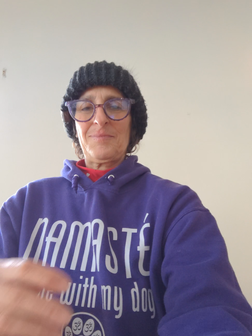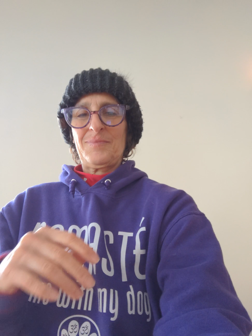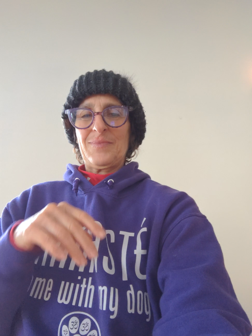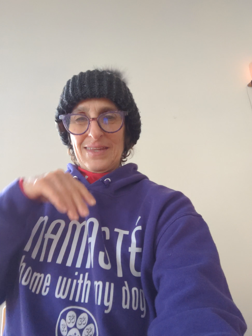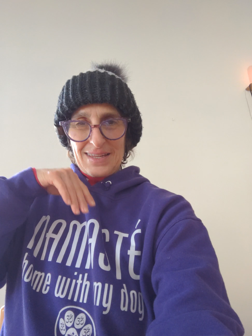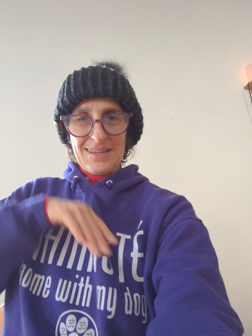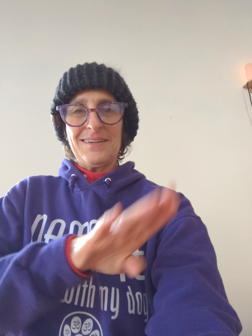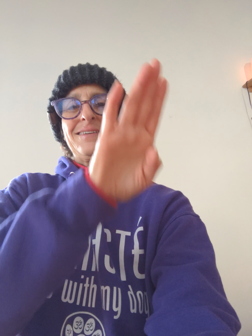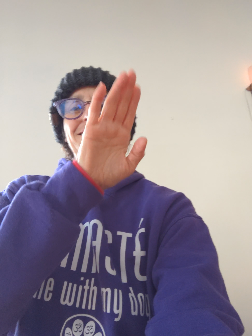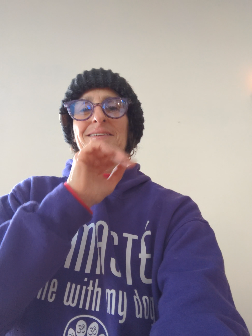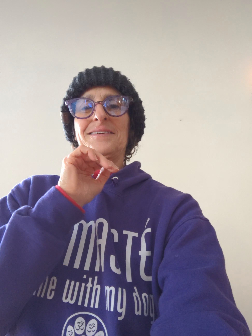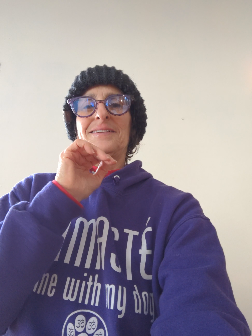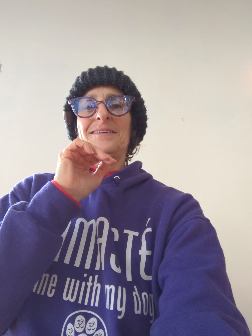into